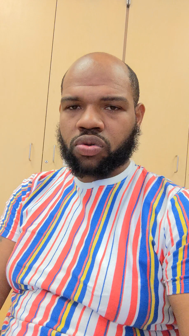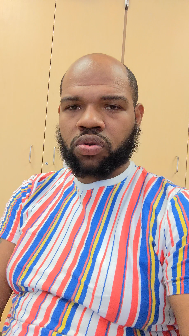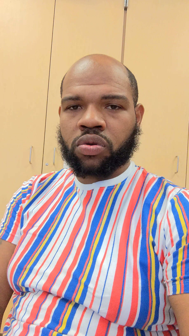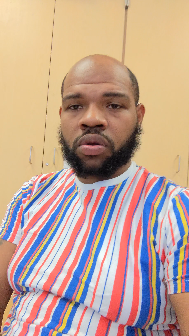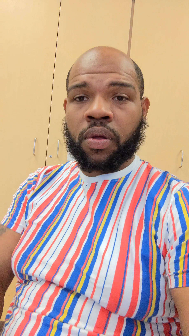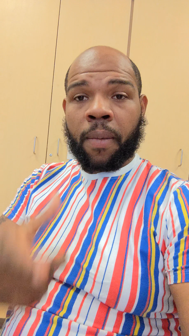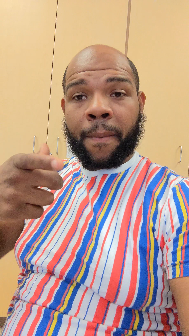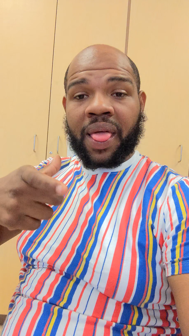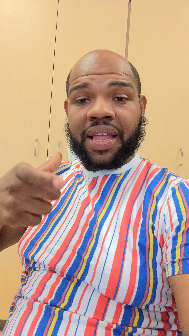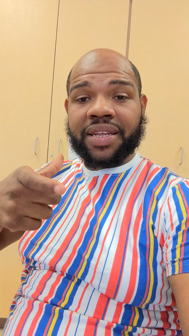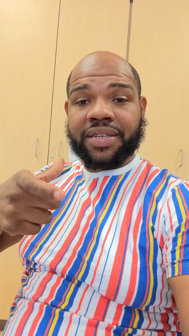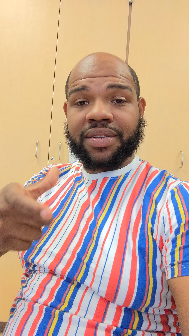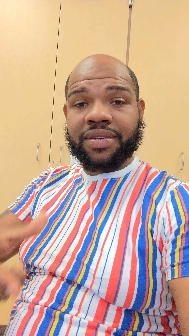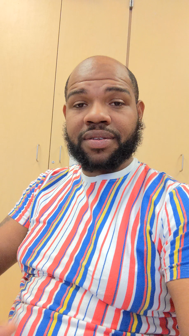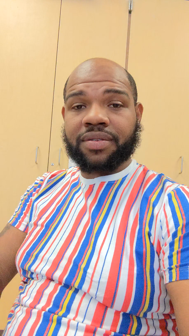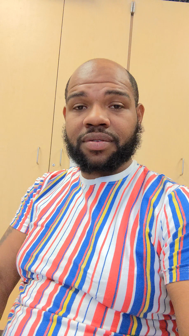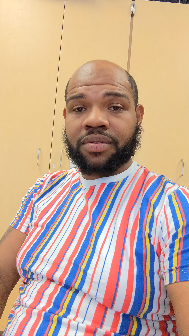plate